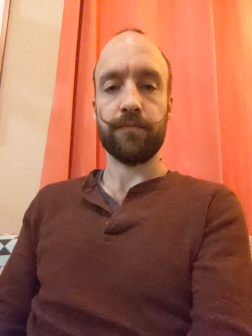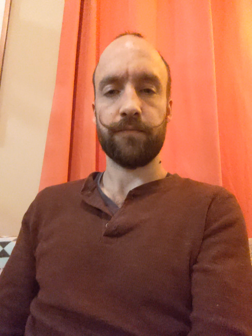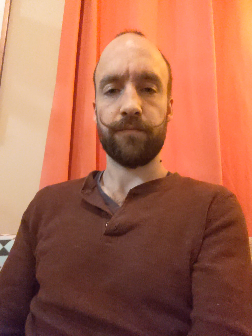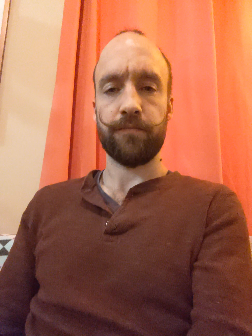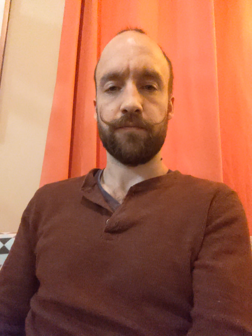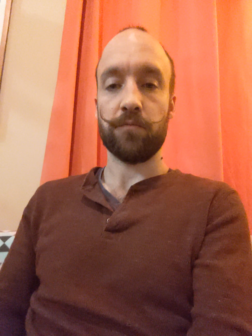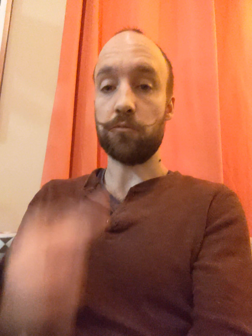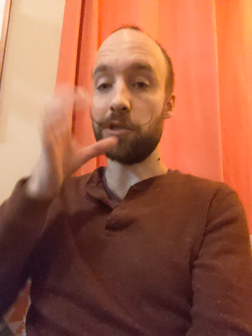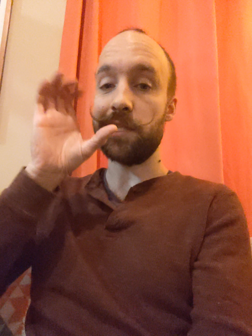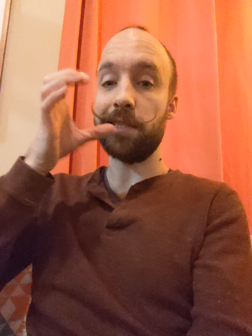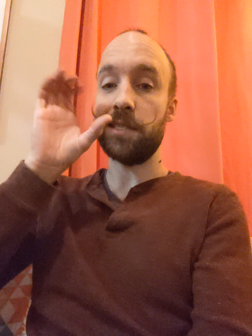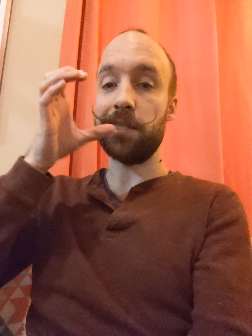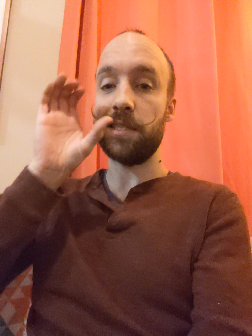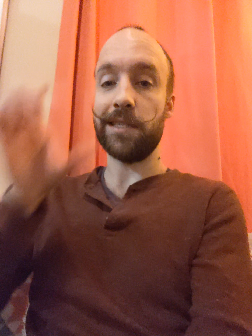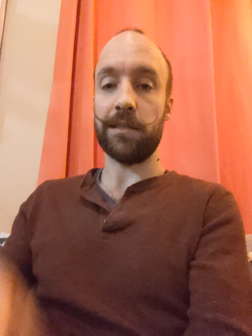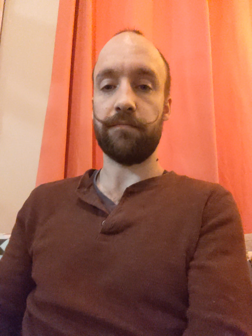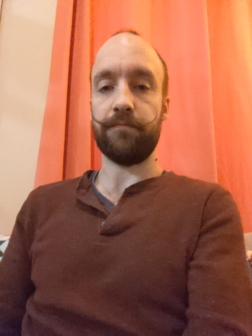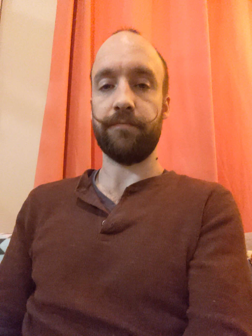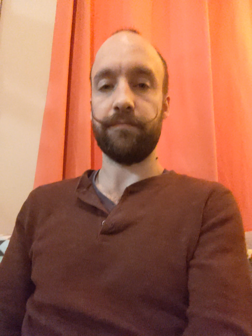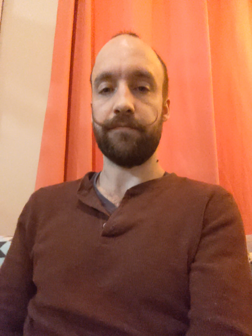drink